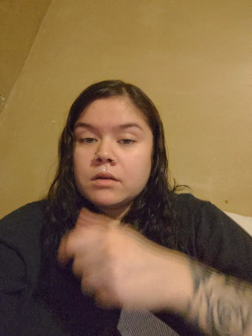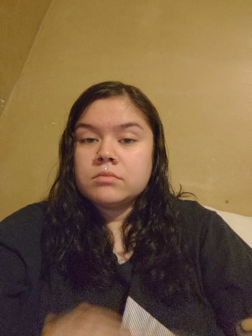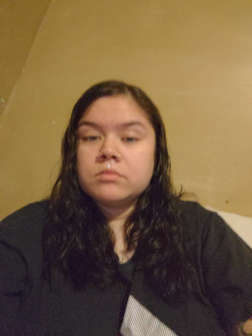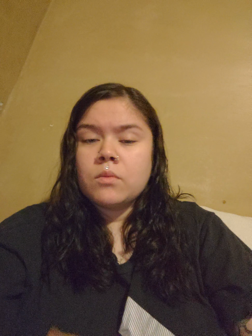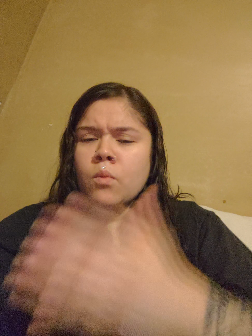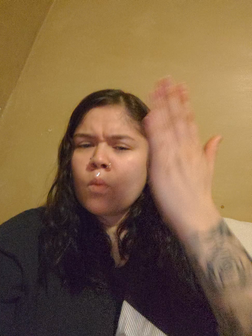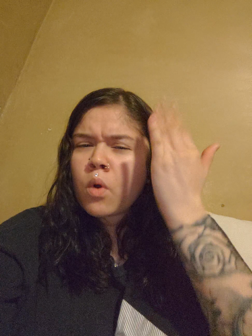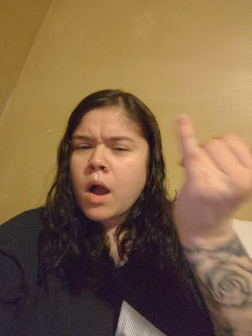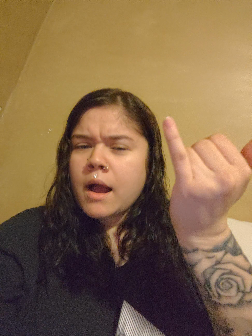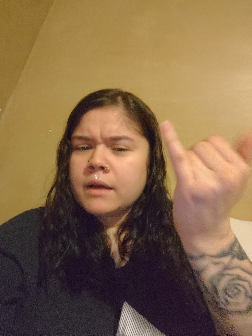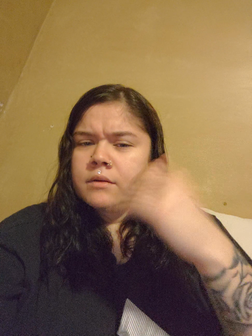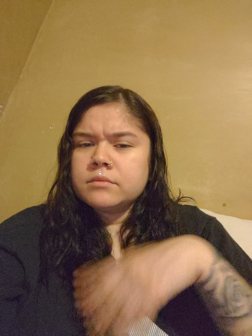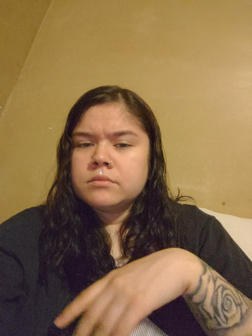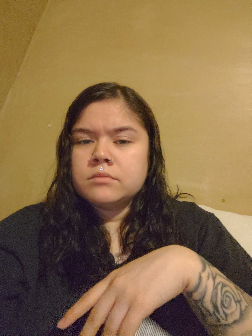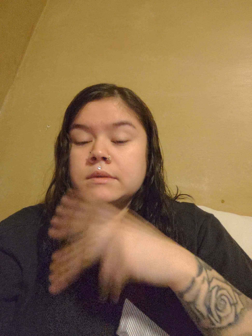why